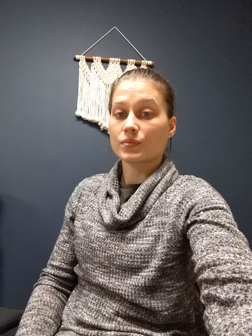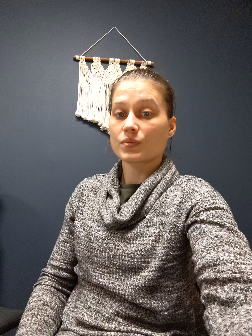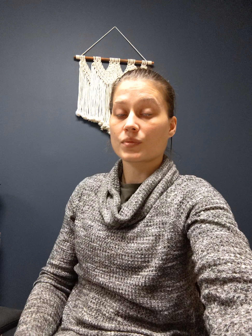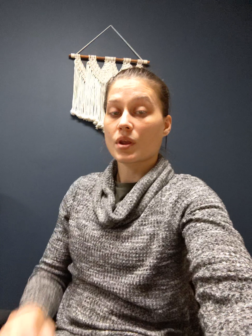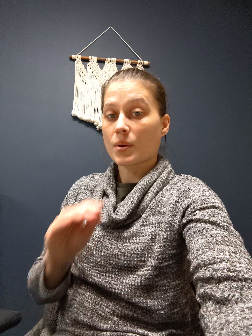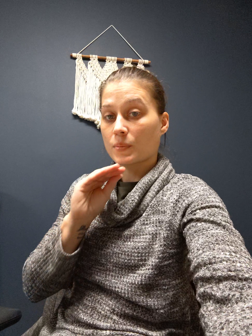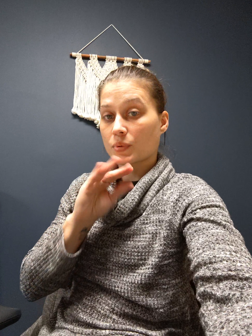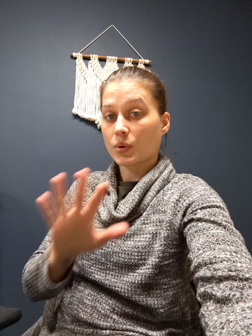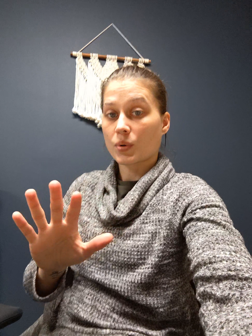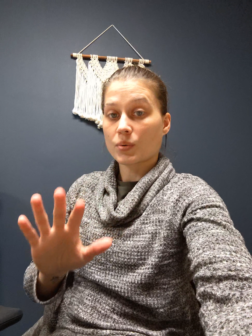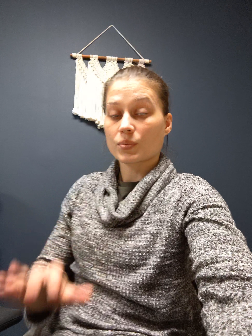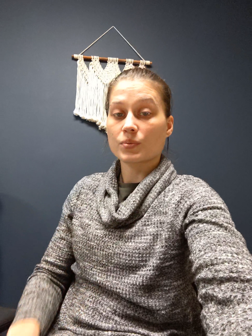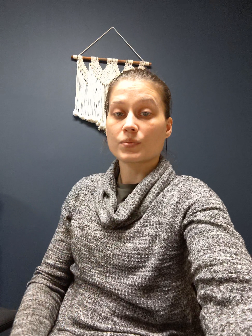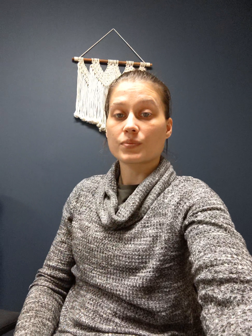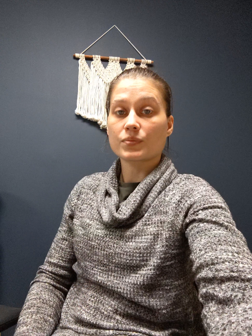blow